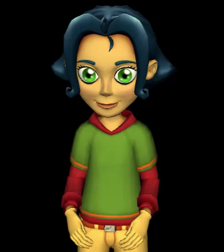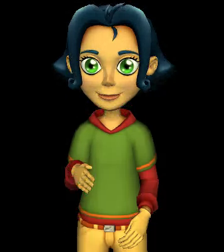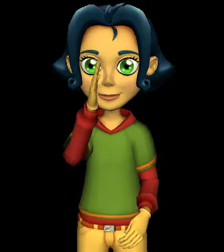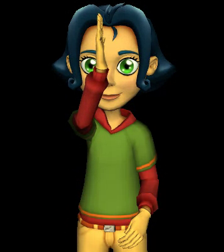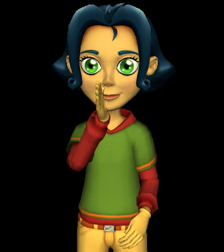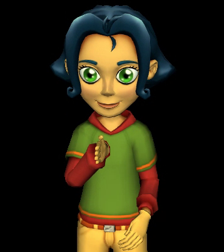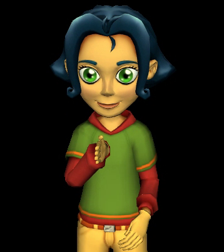مباشرة